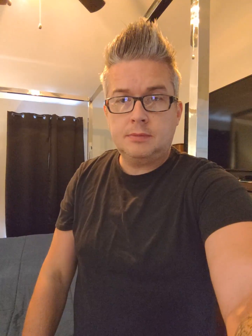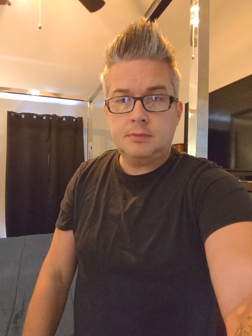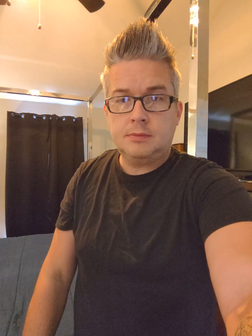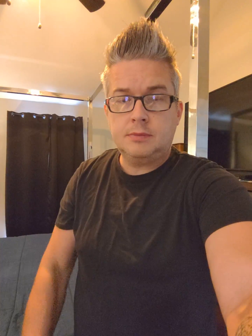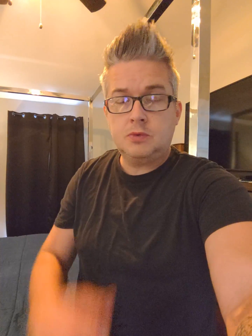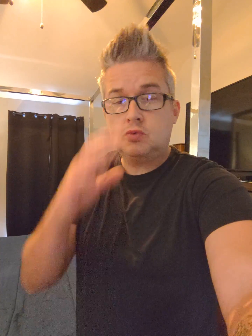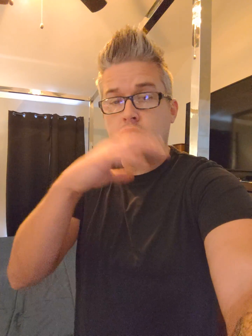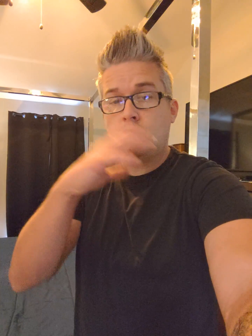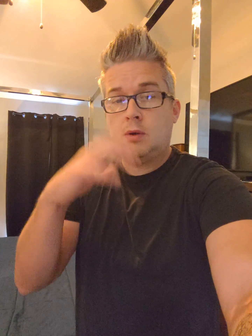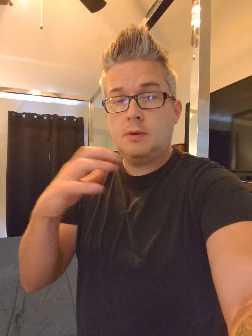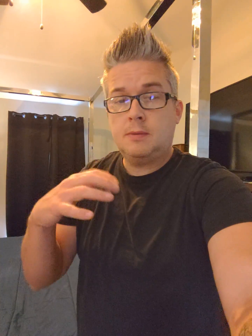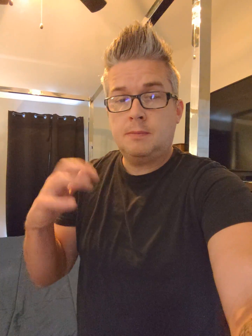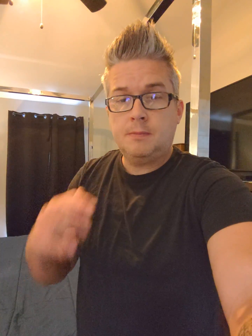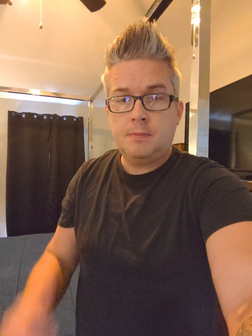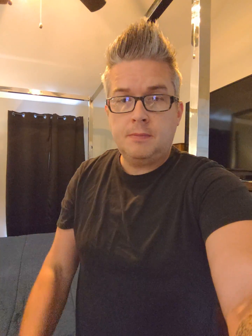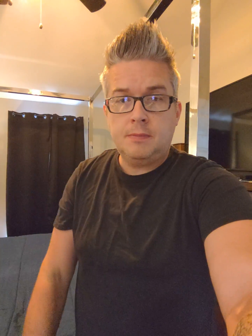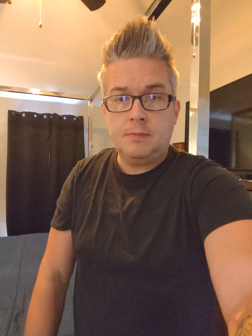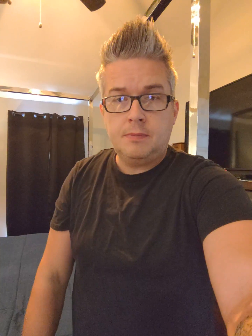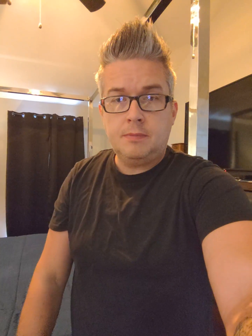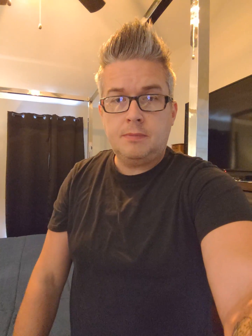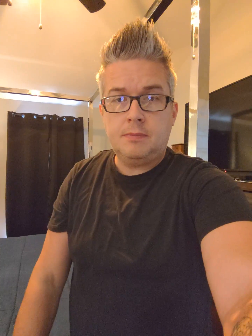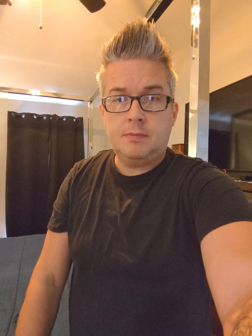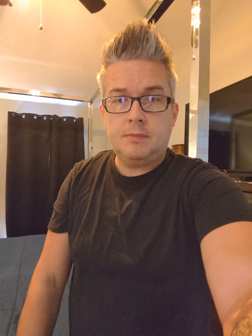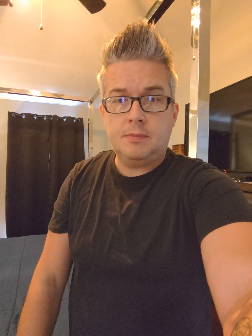grapes